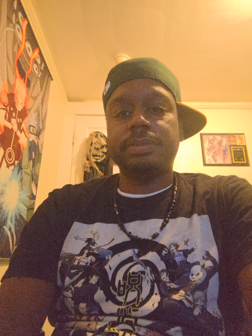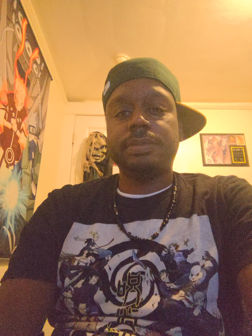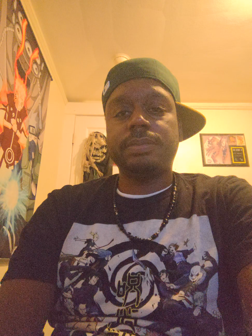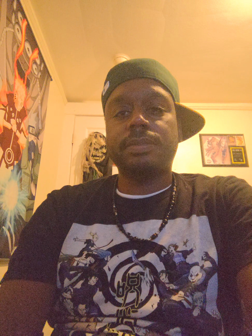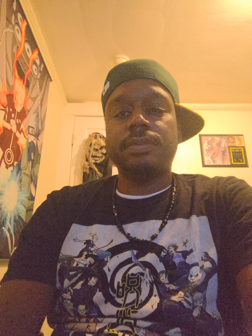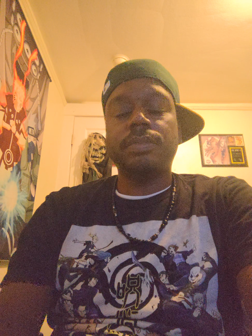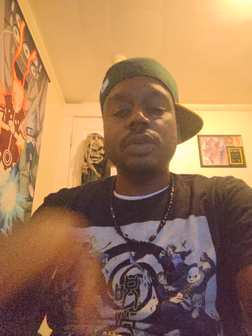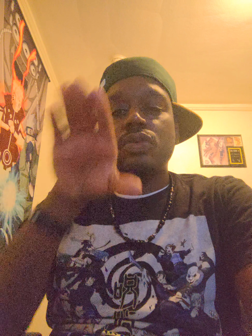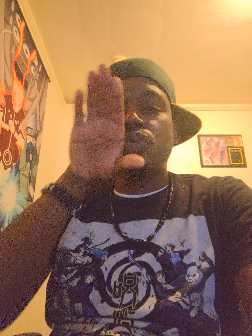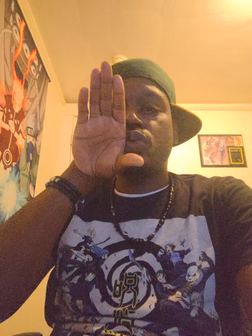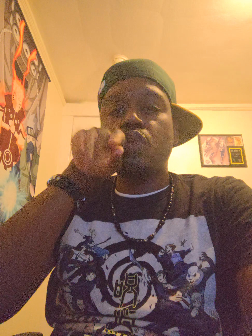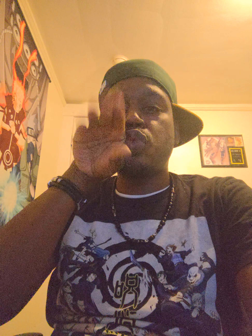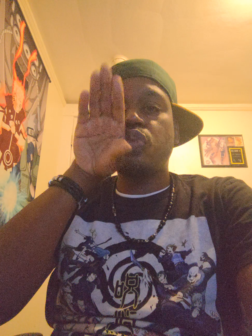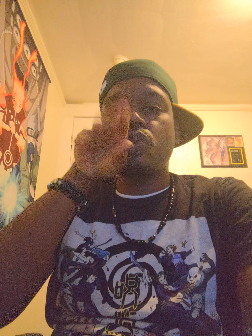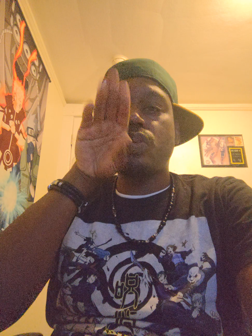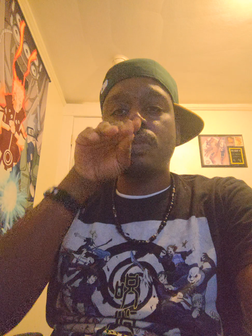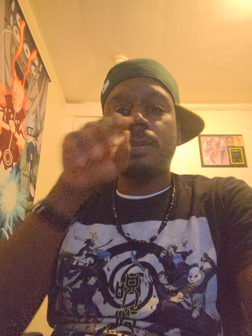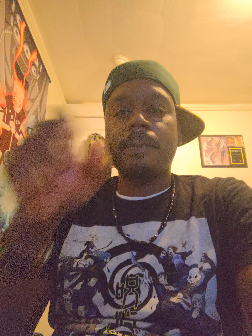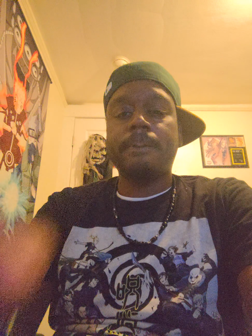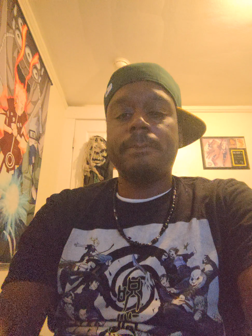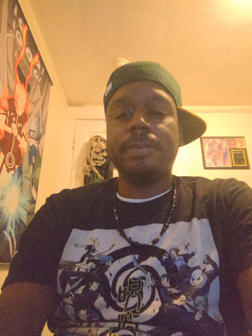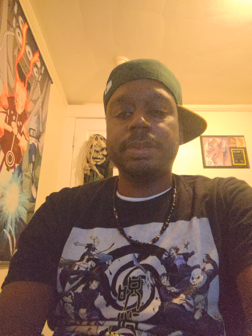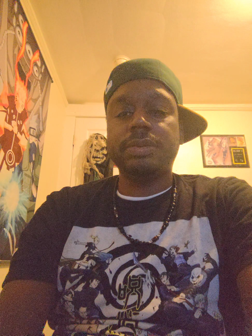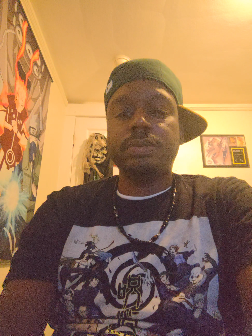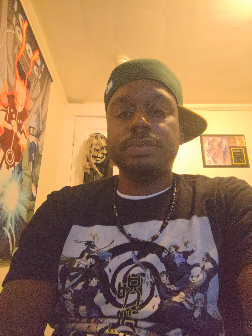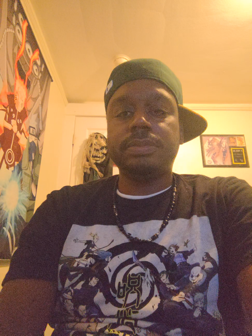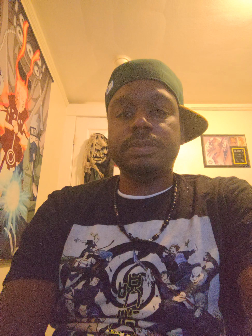goose